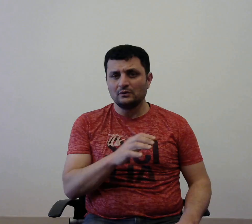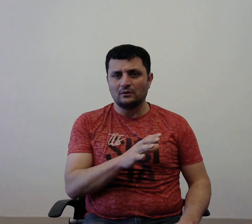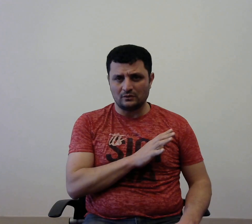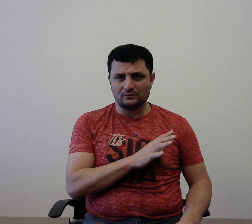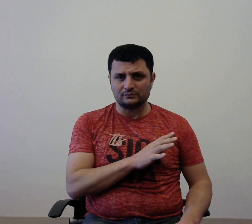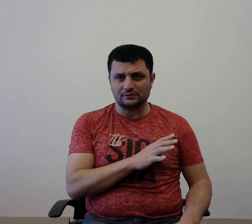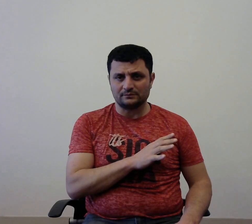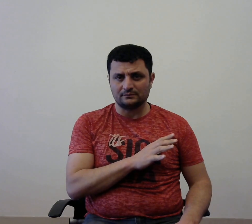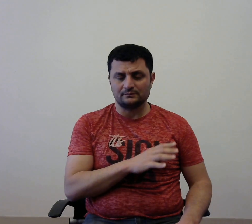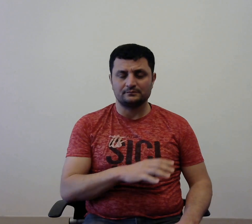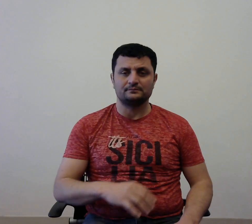olmaq